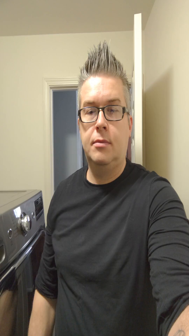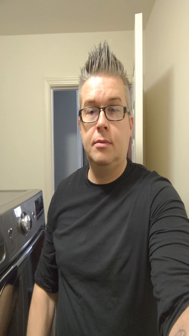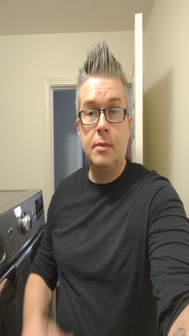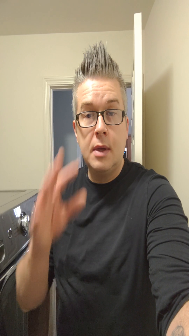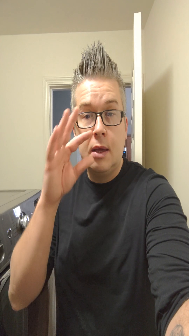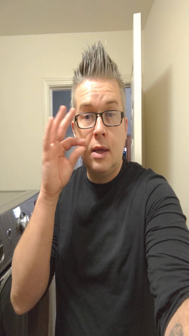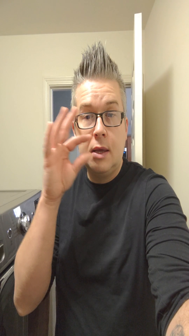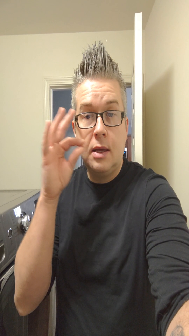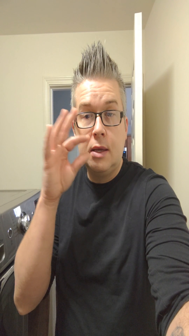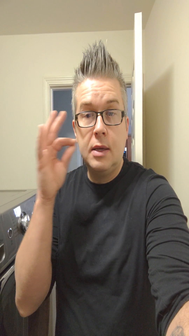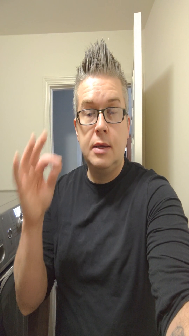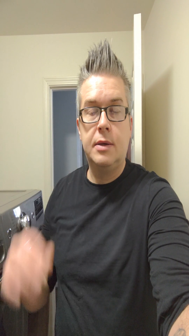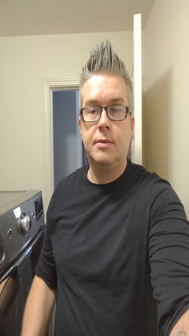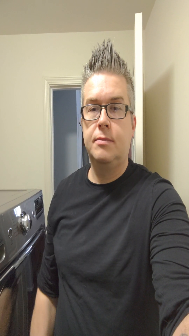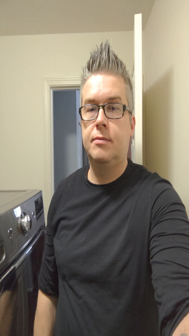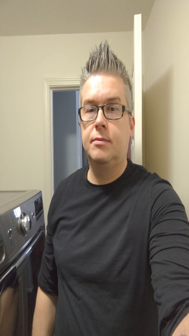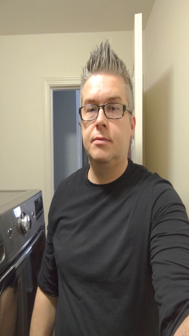cat